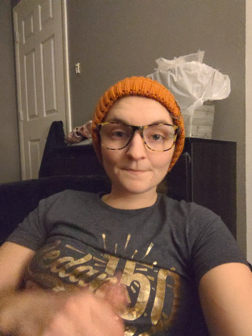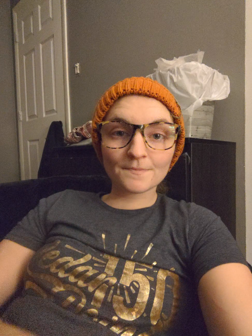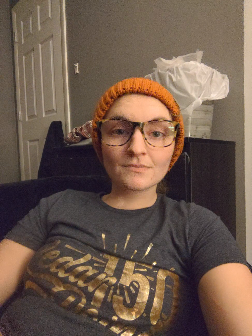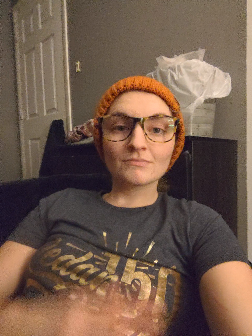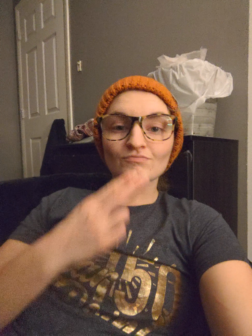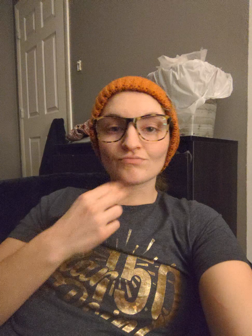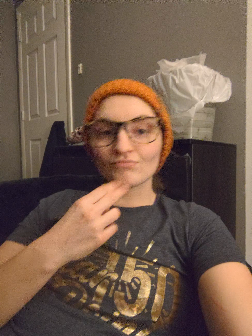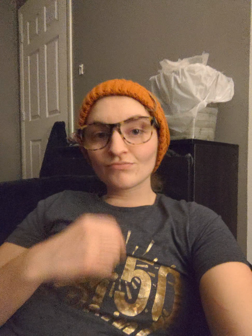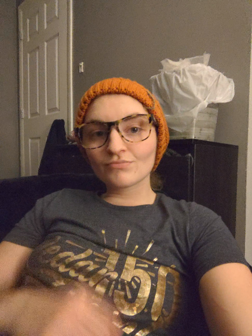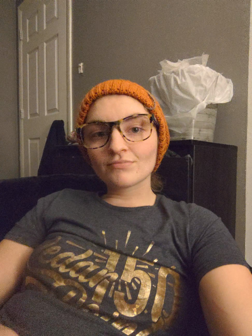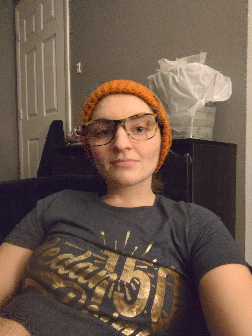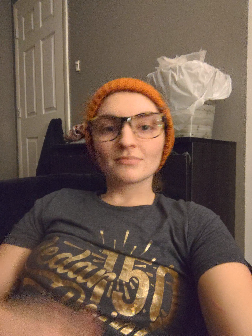cute